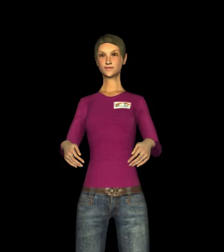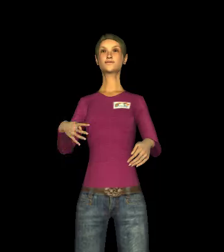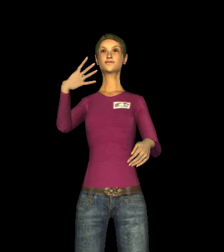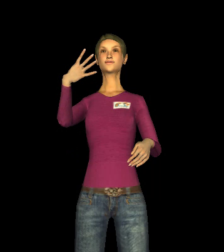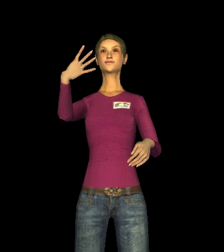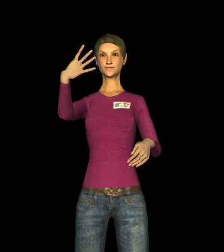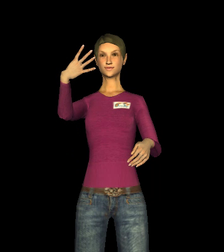4